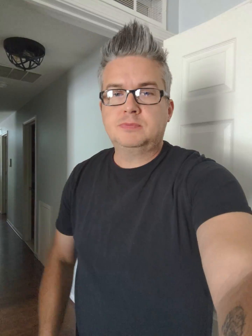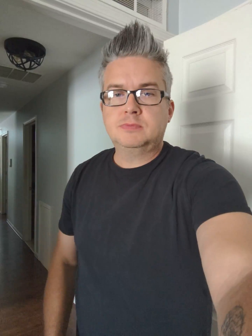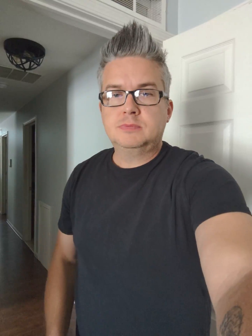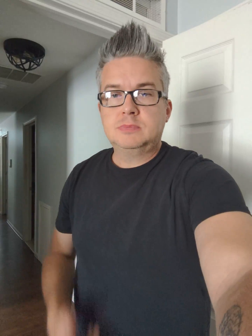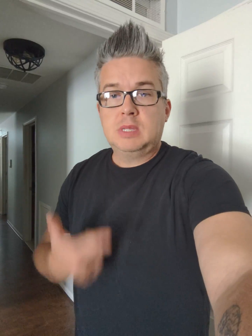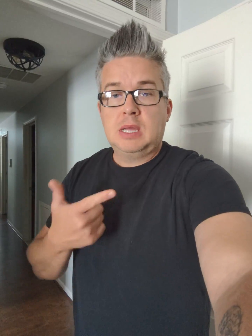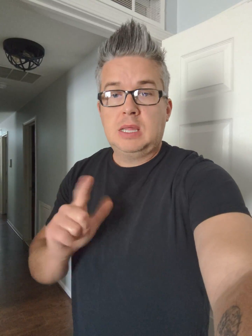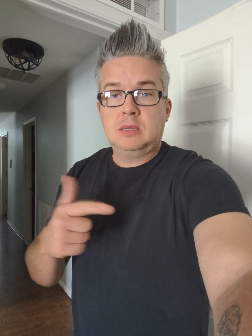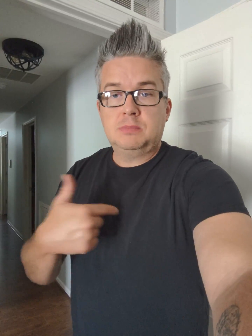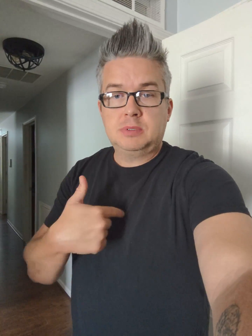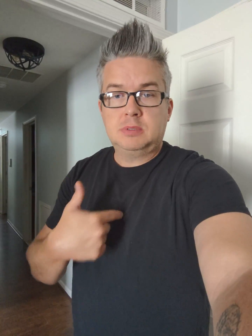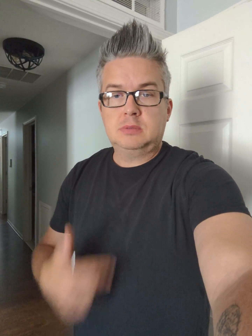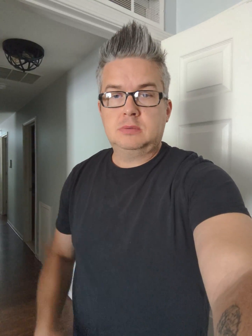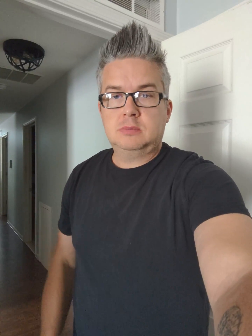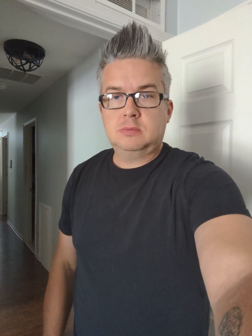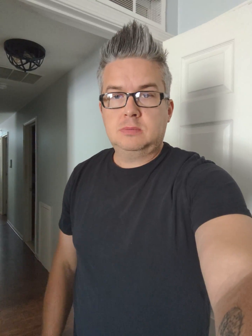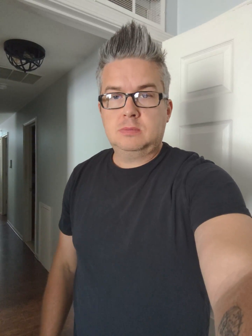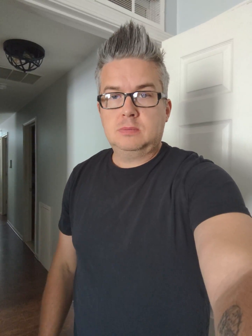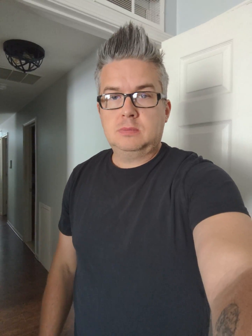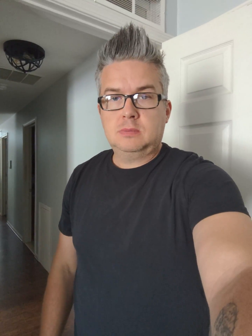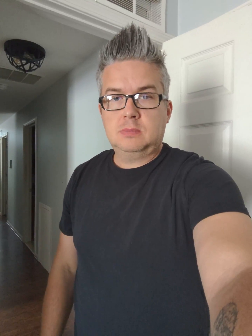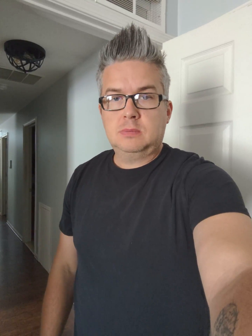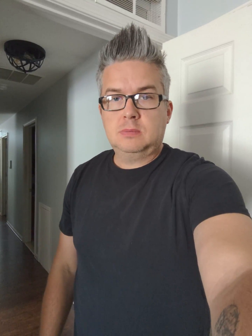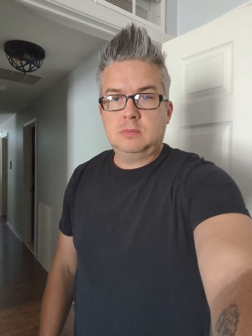let me